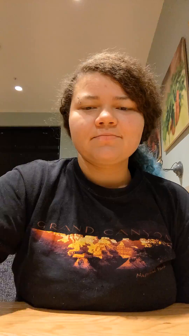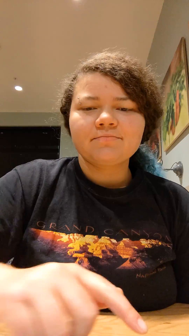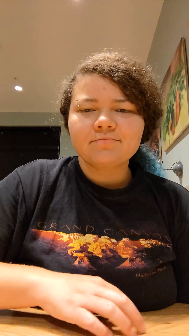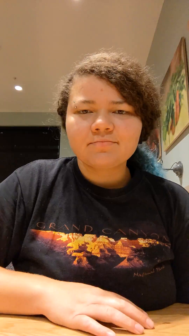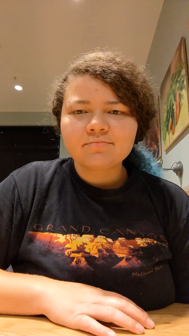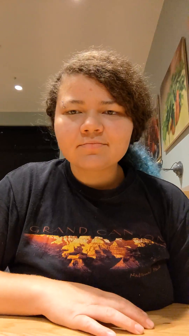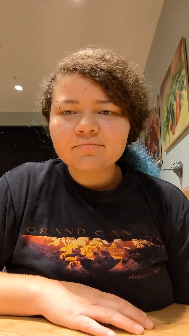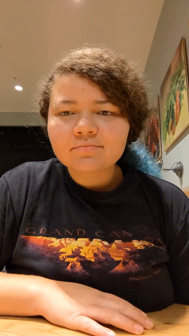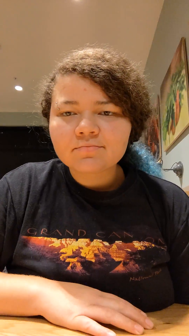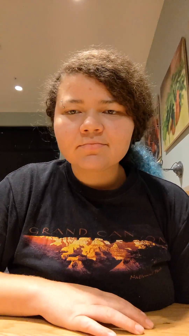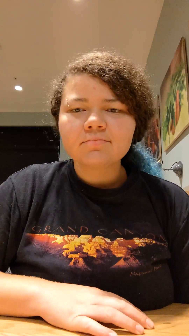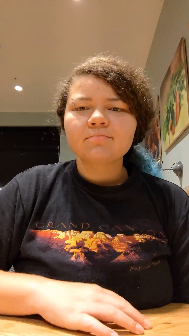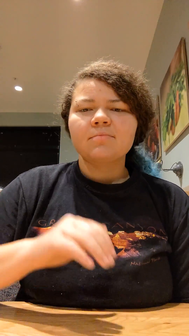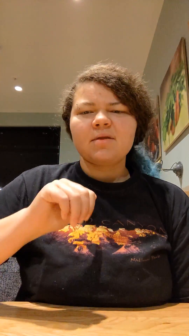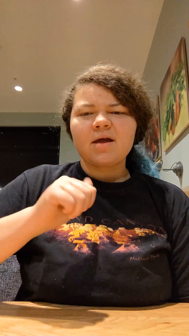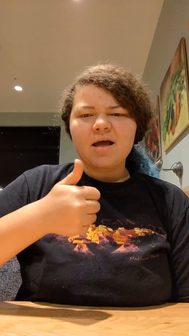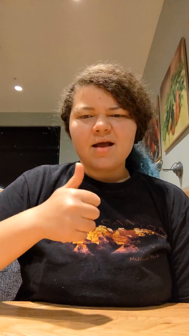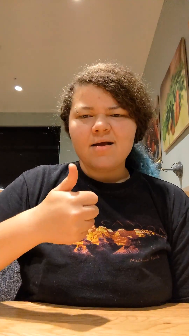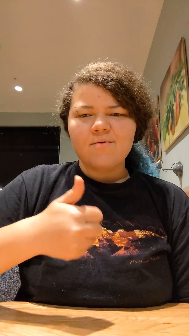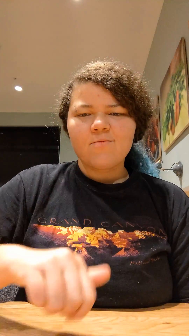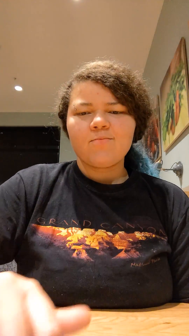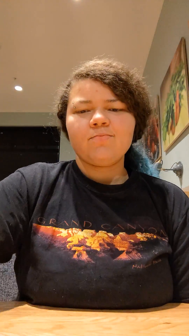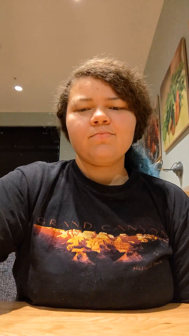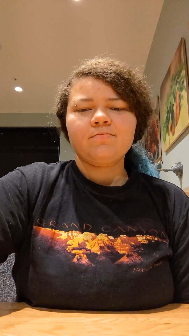how